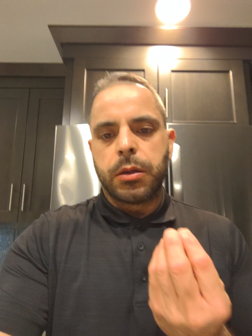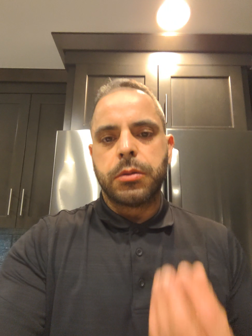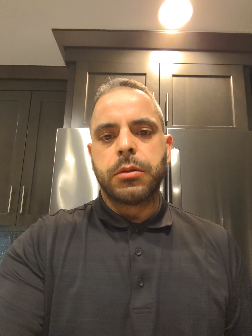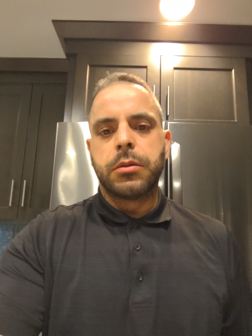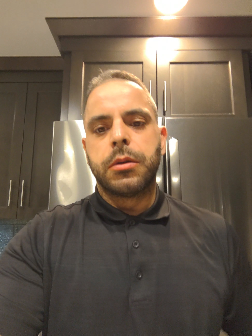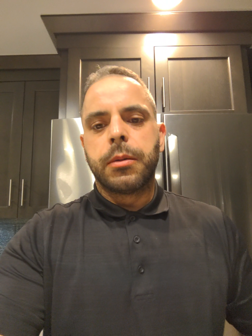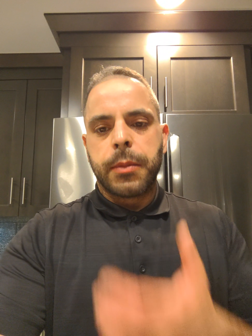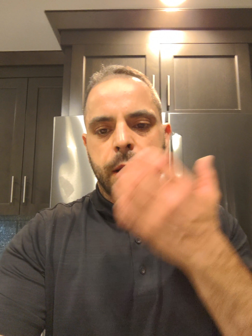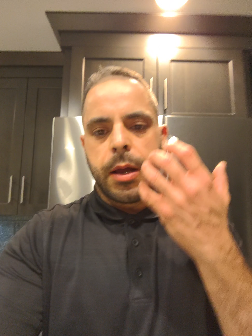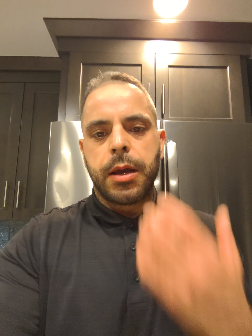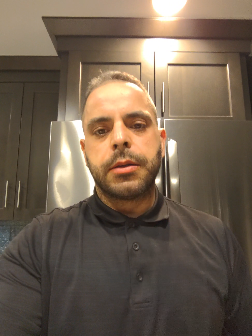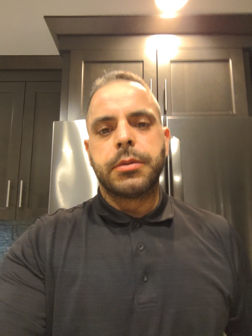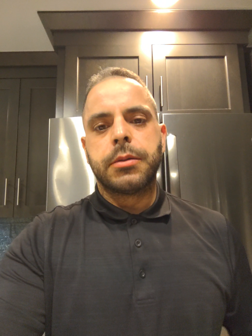mad